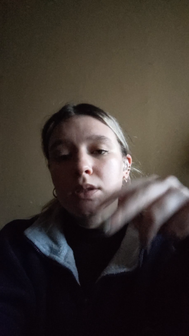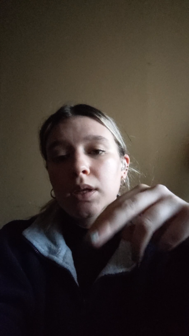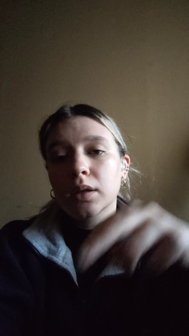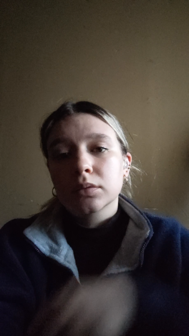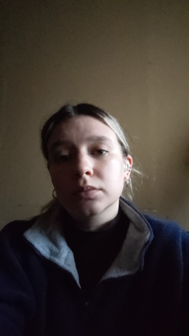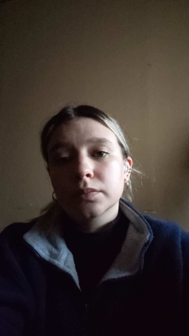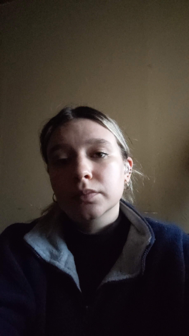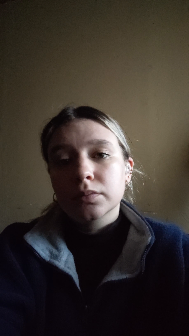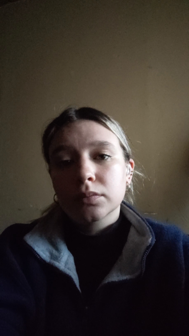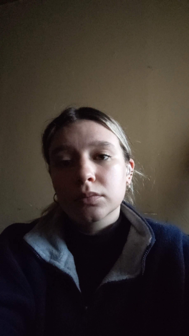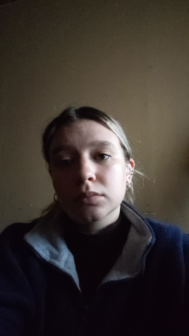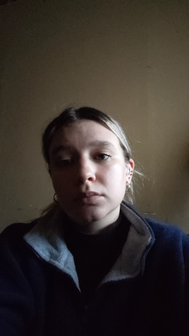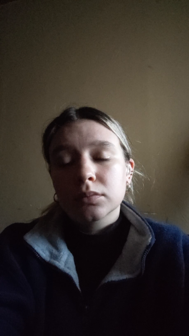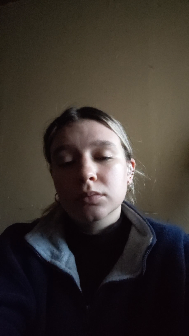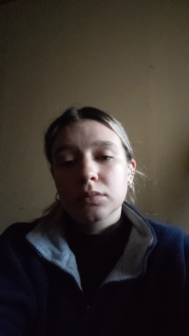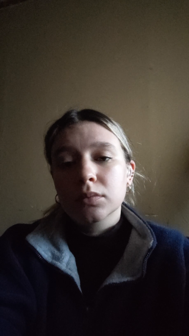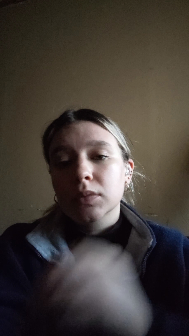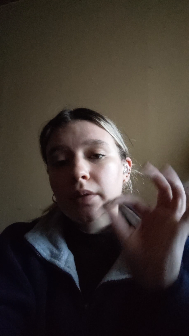fit